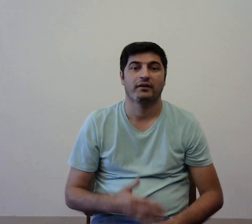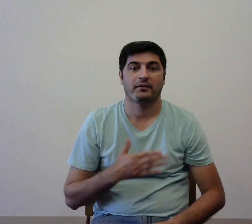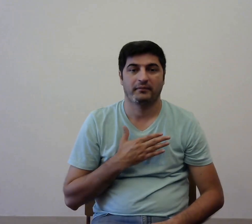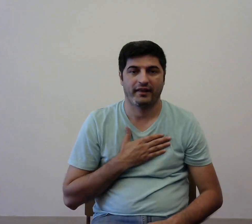mən